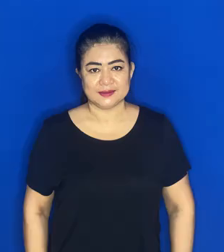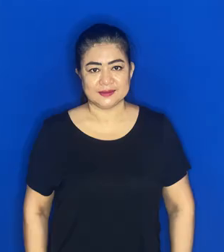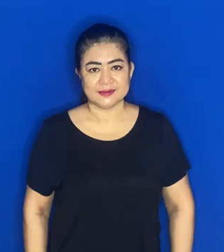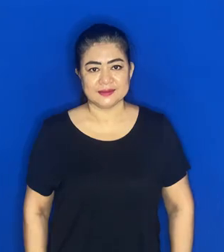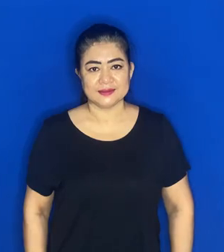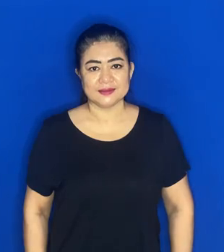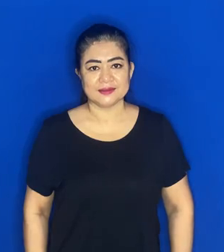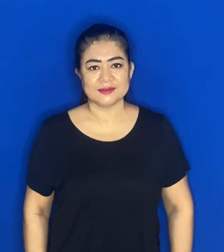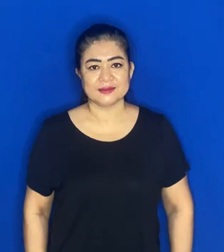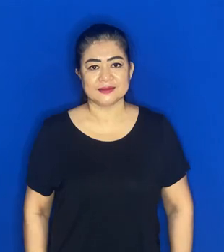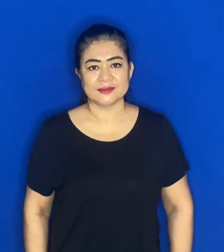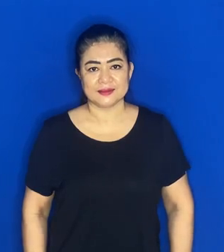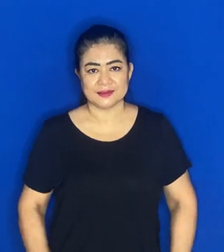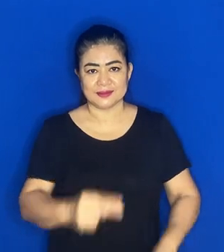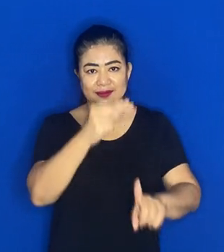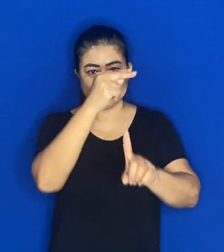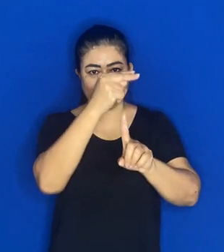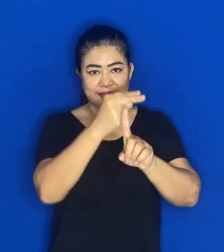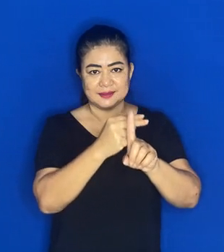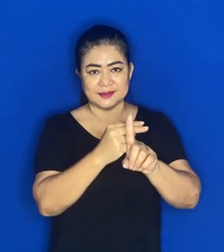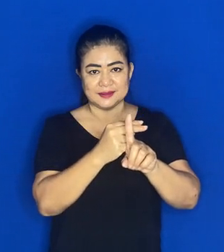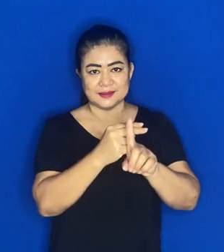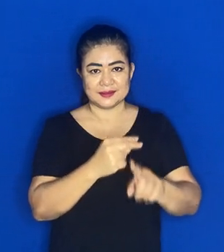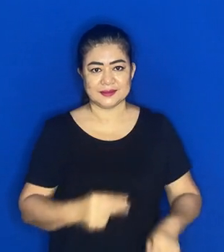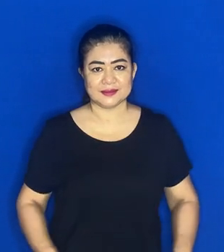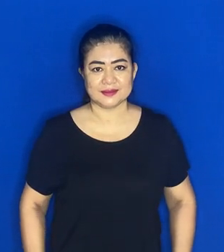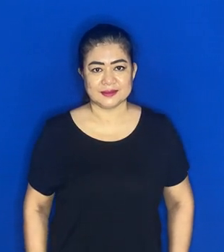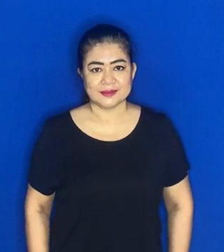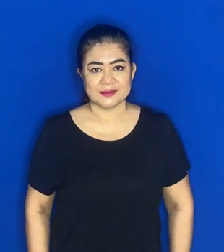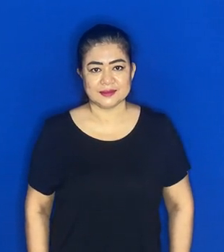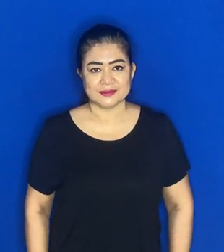november